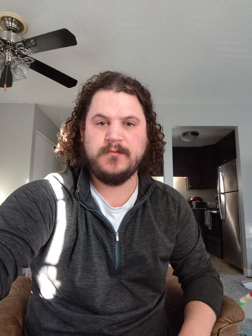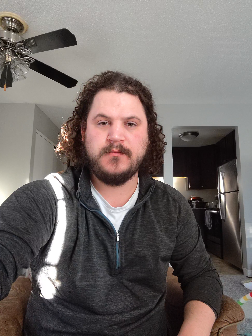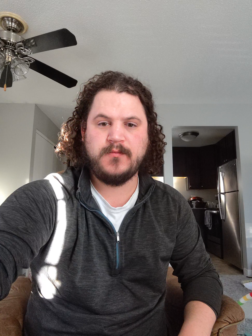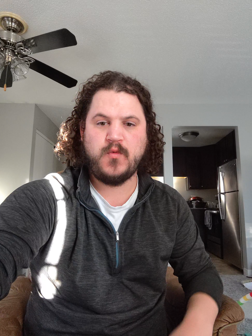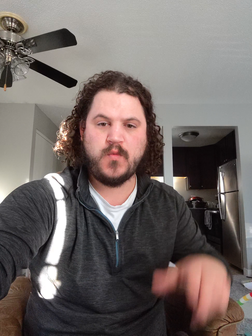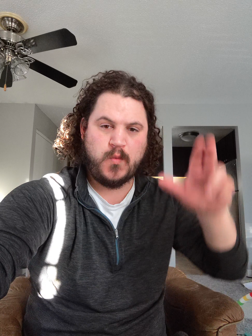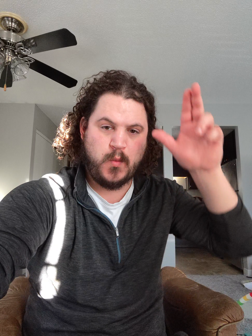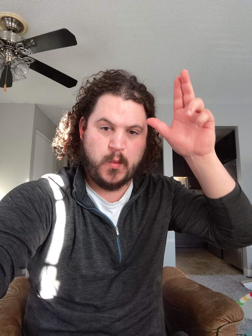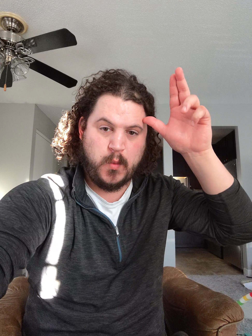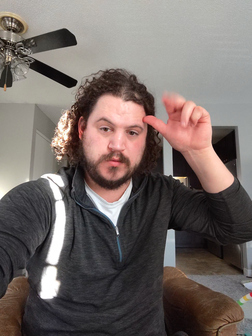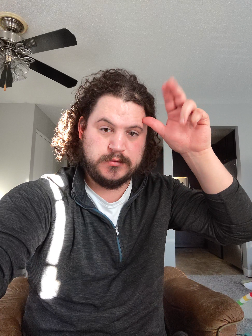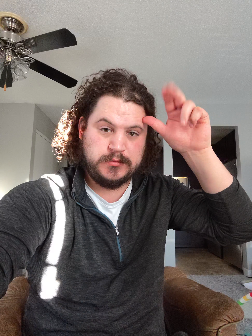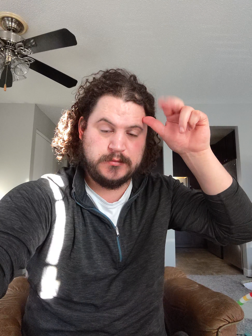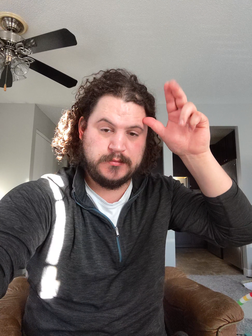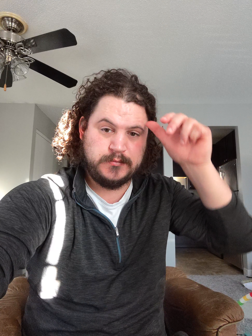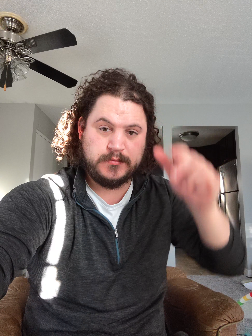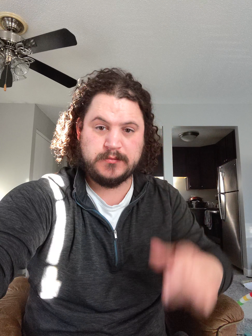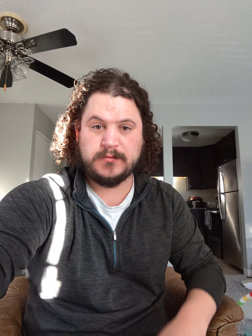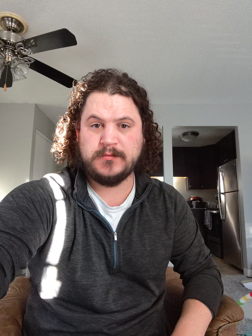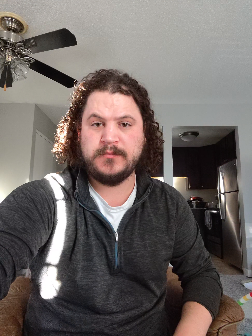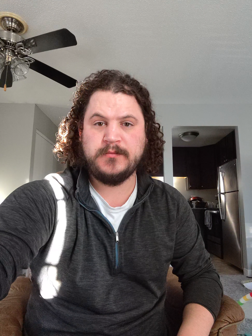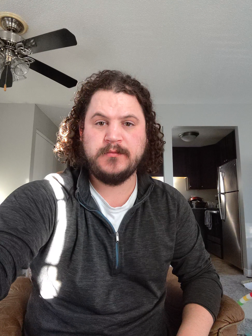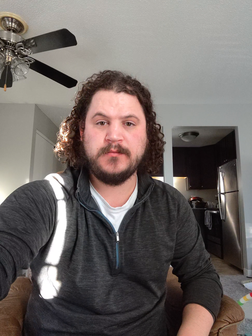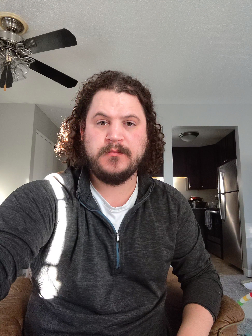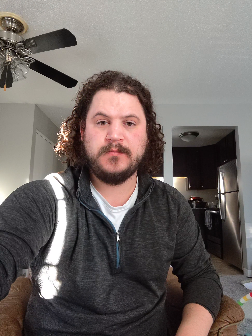horse